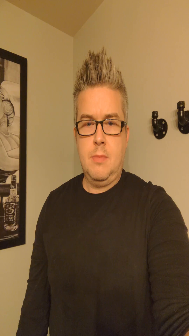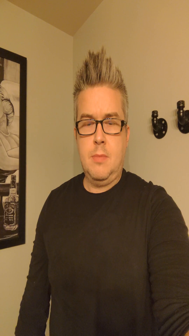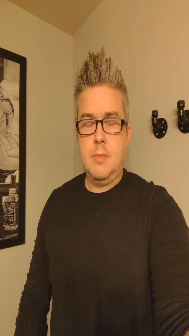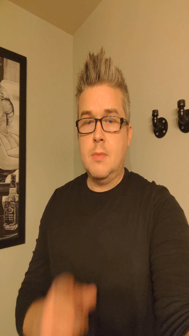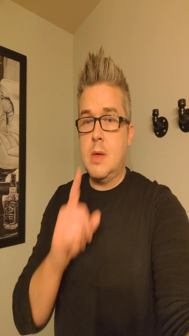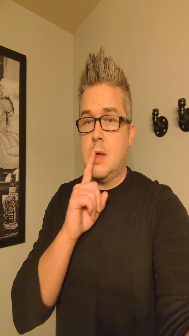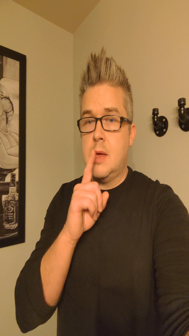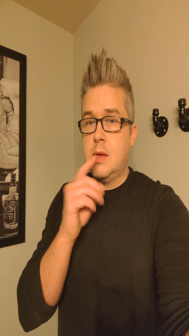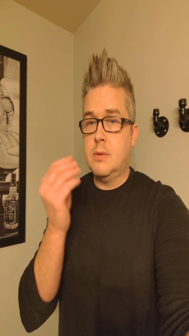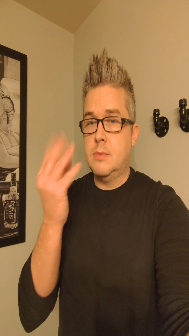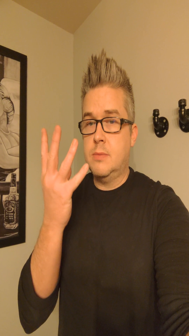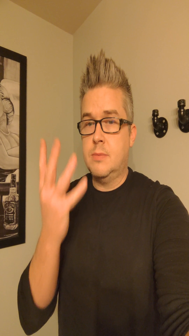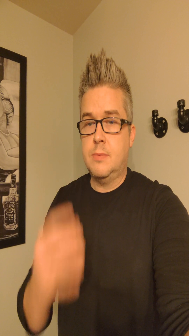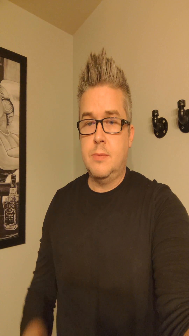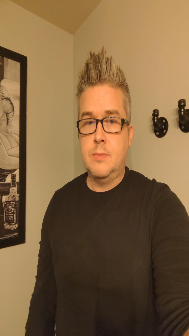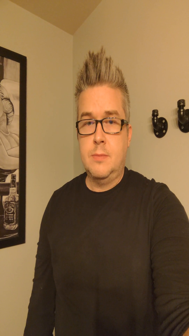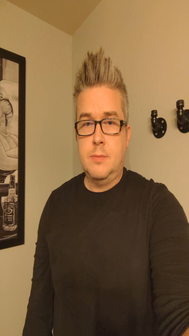lamp